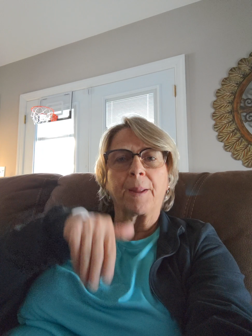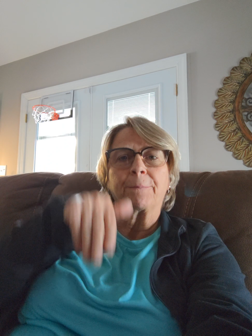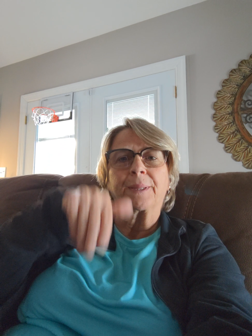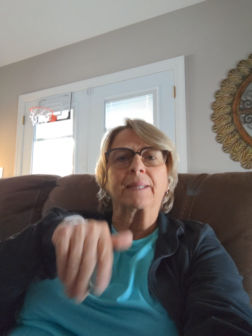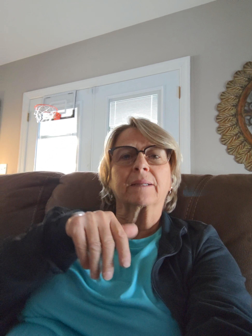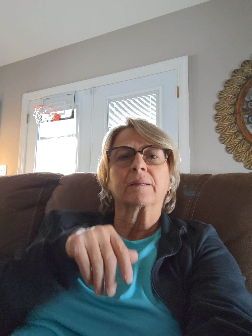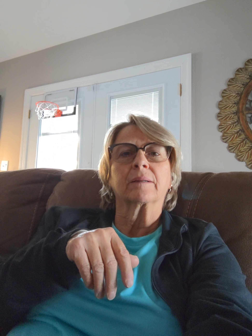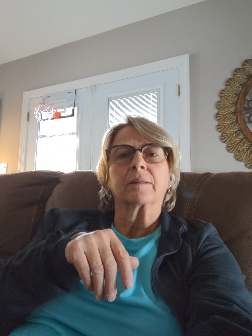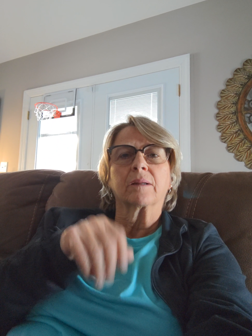puppy